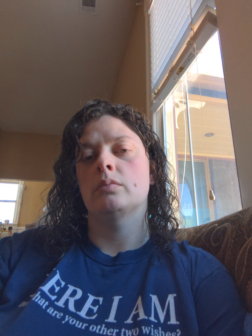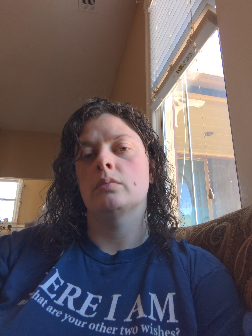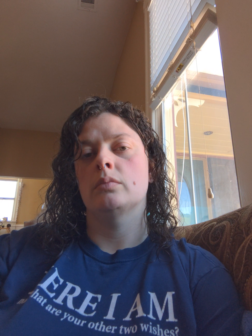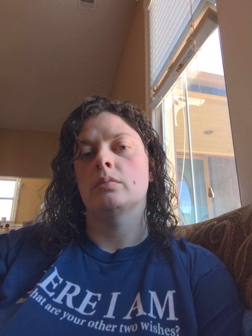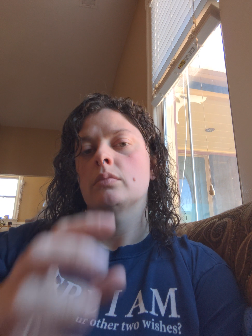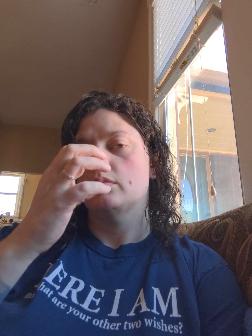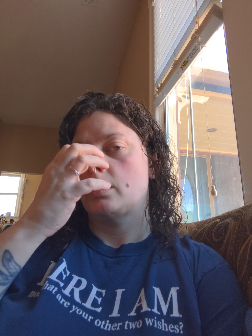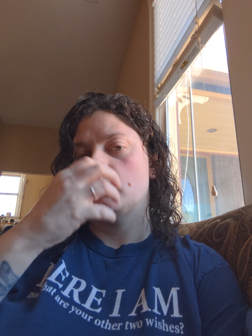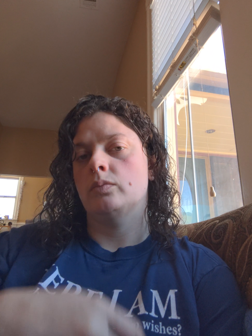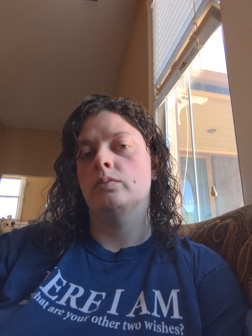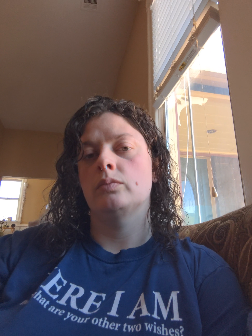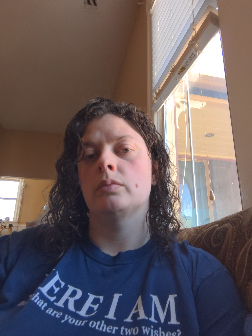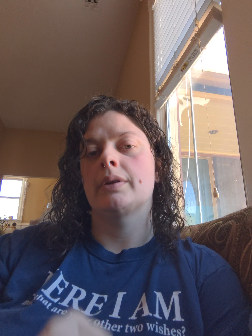clown